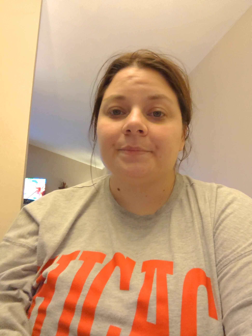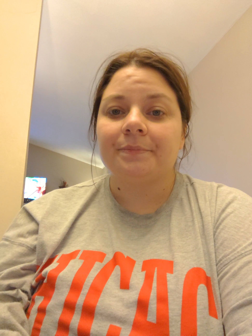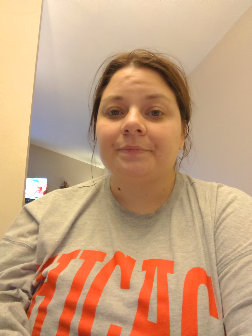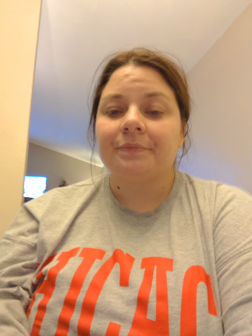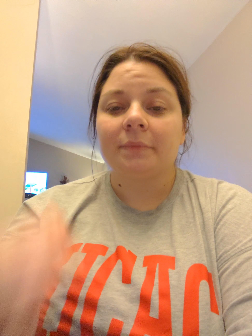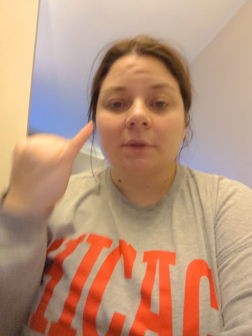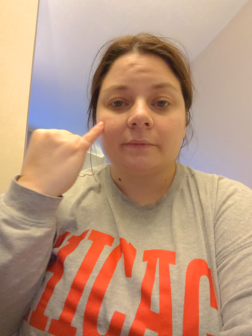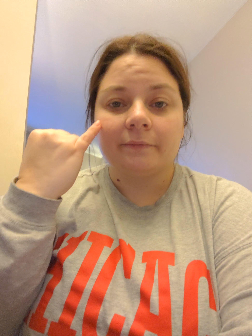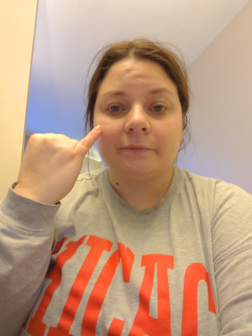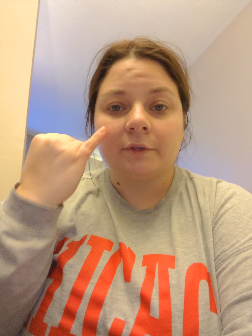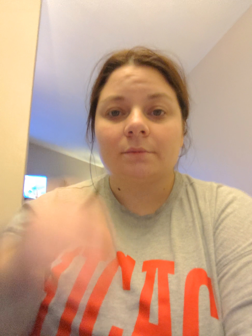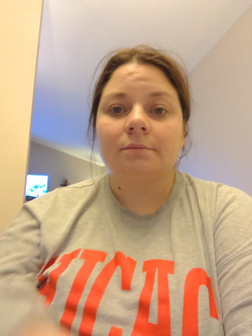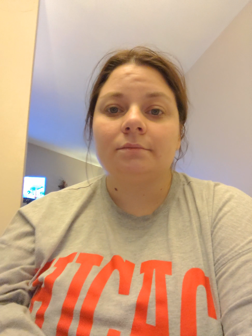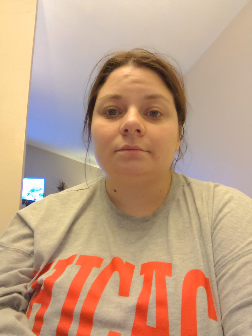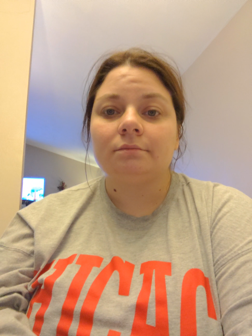if